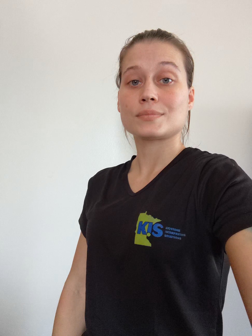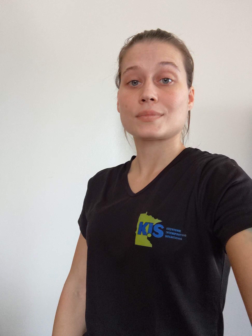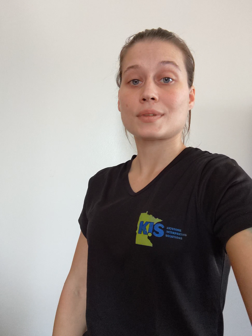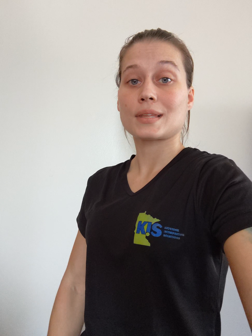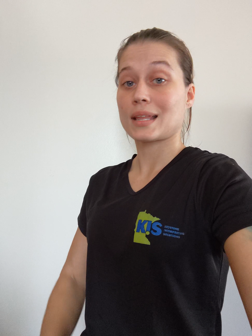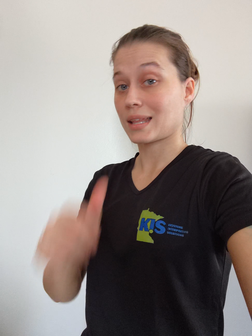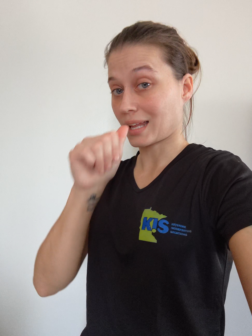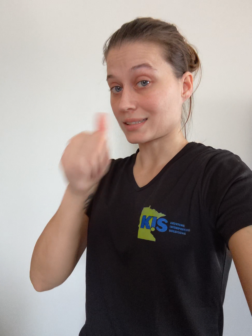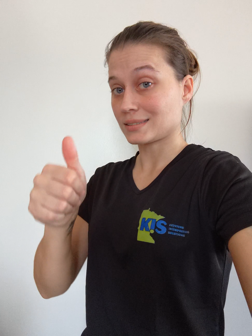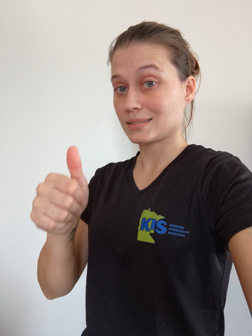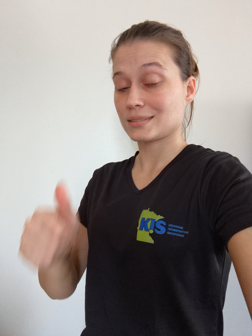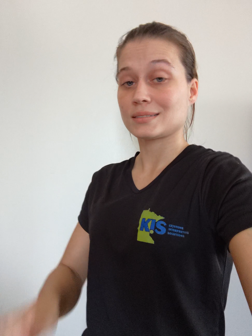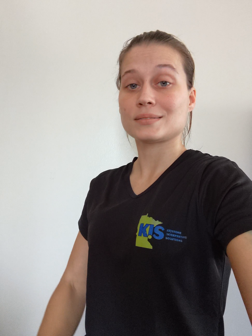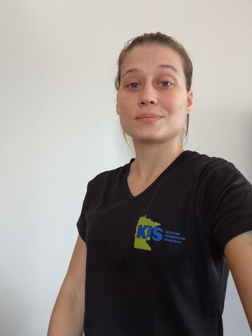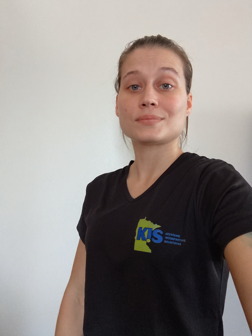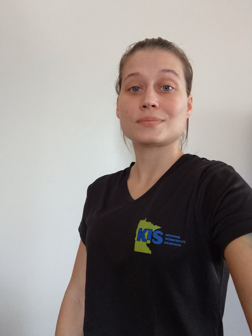nuts